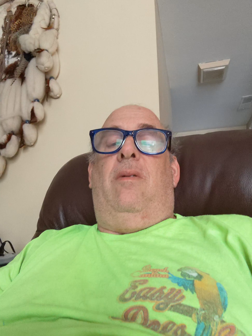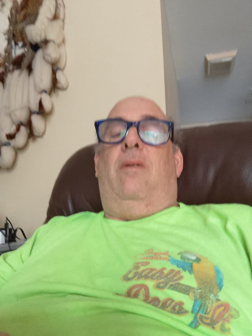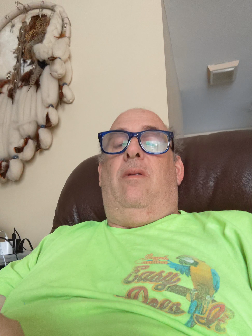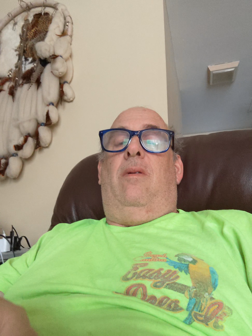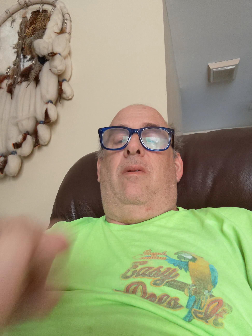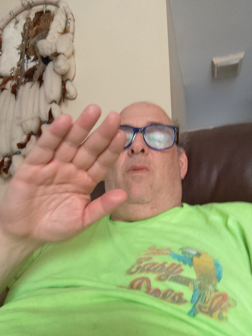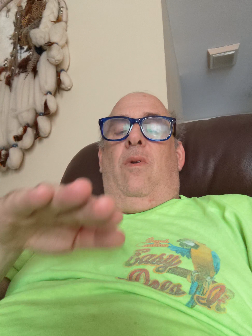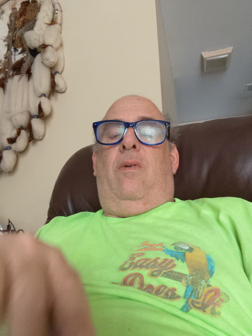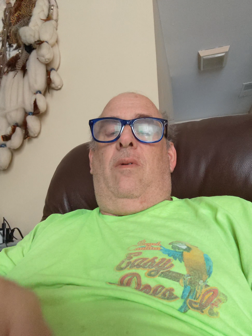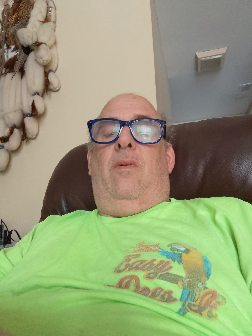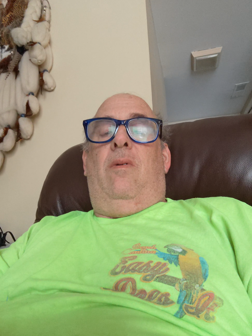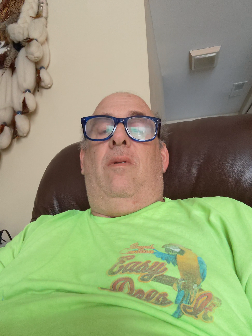on